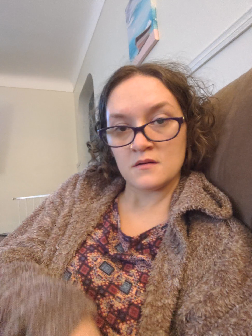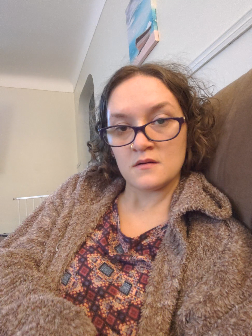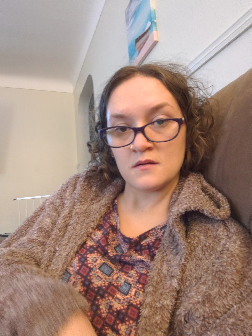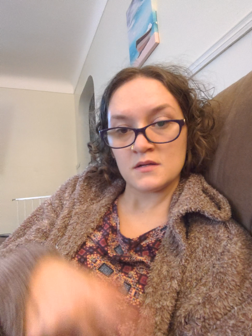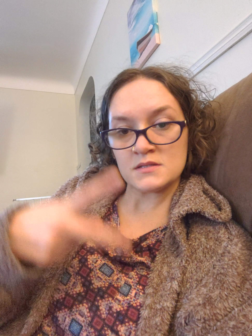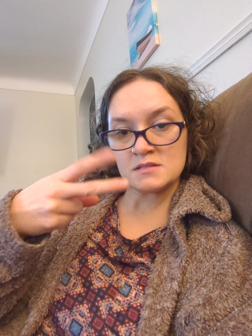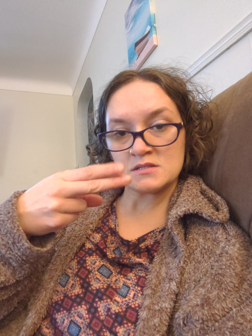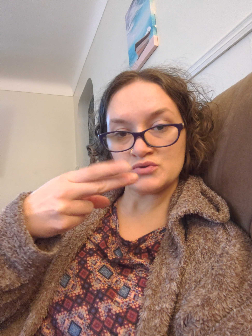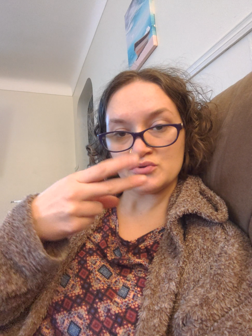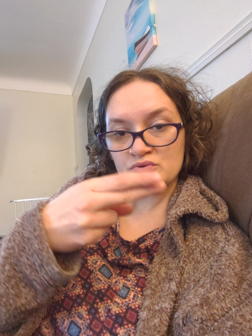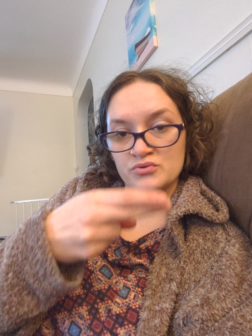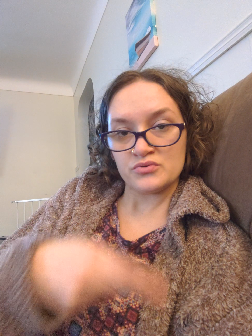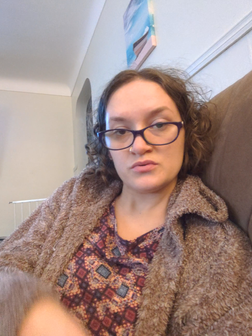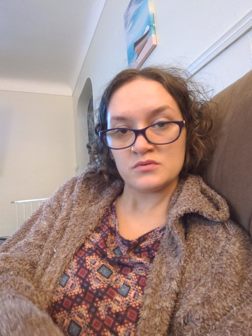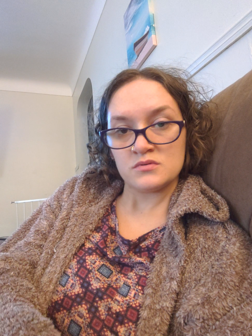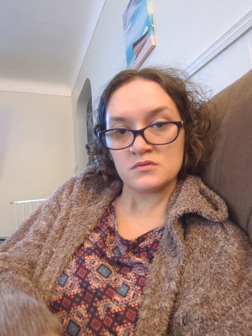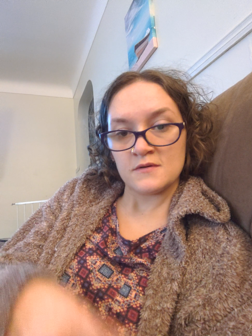scissors